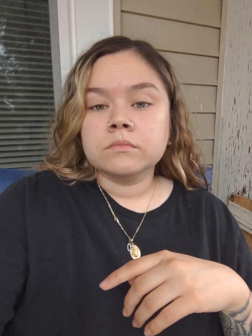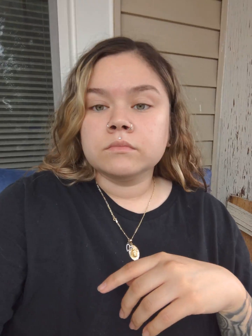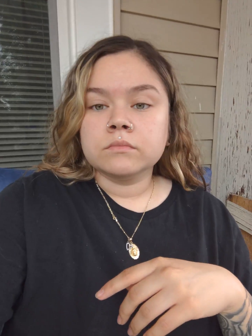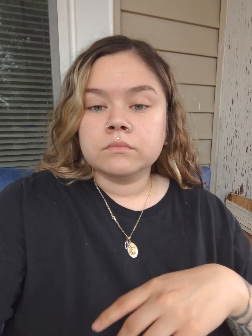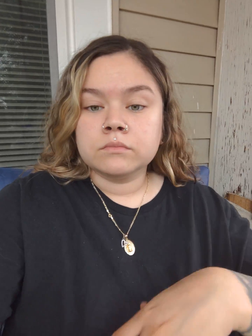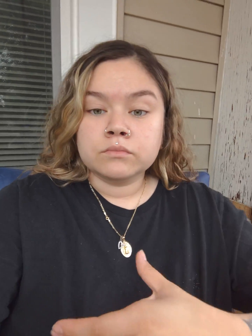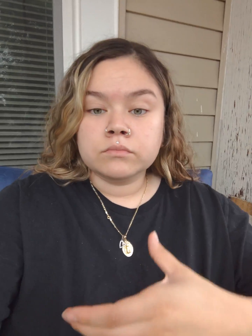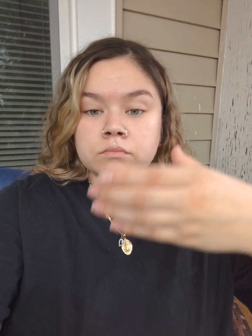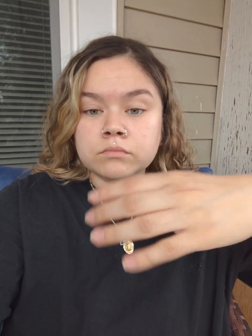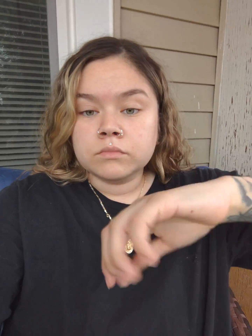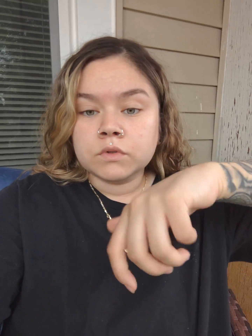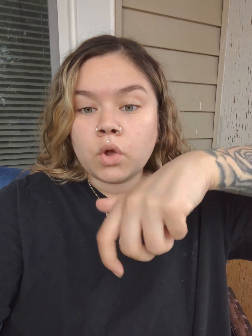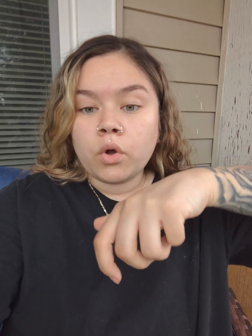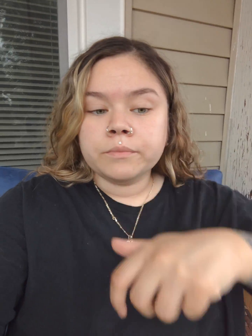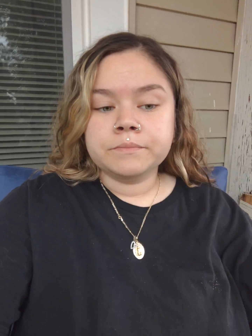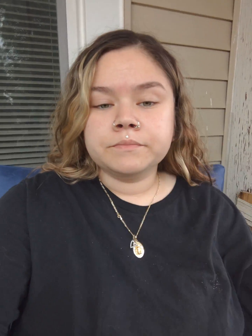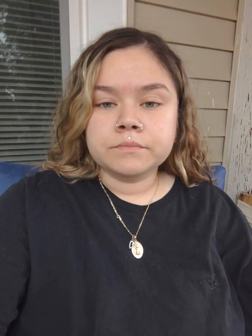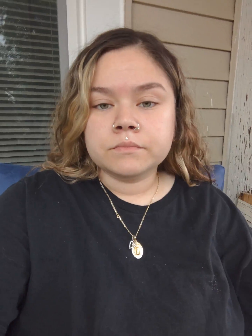jar